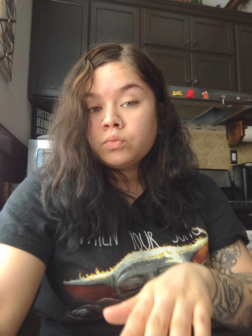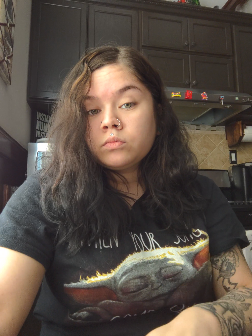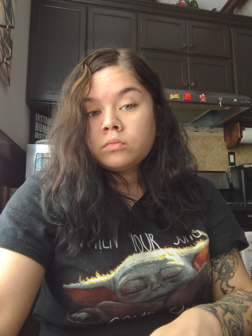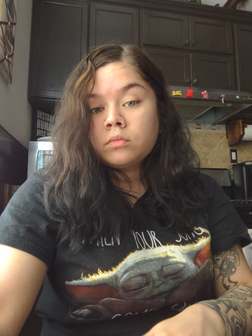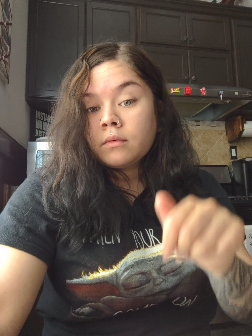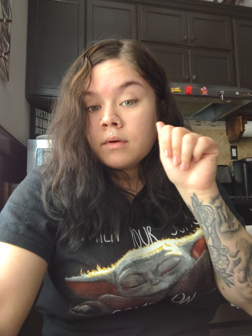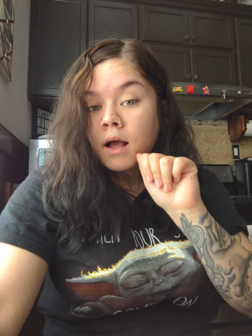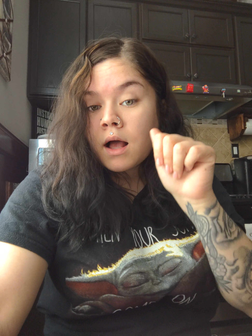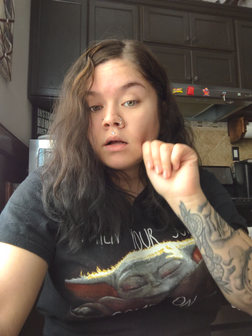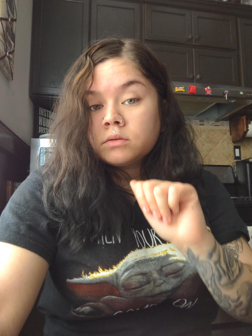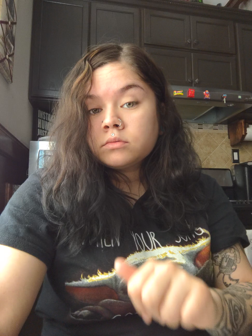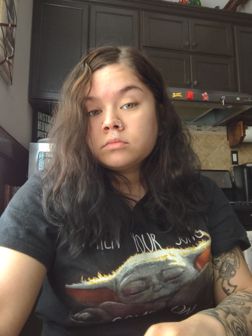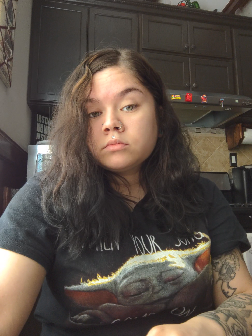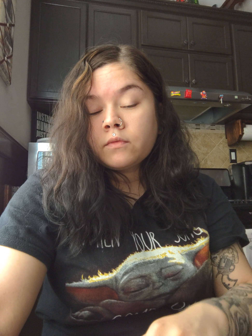aunt